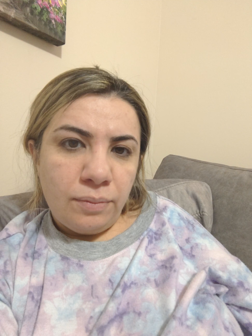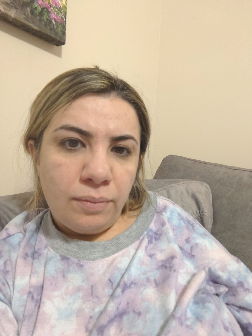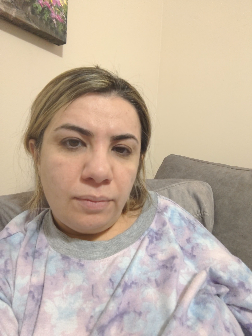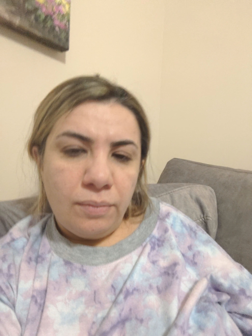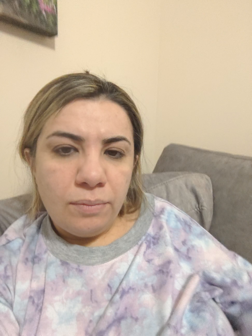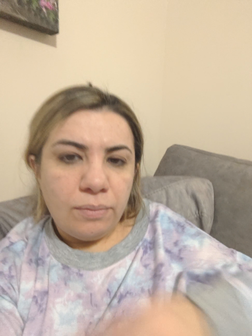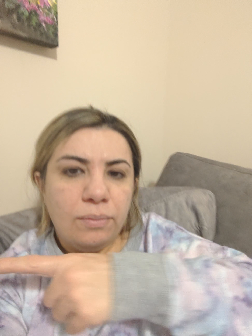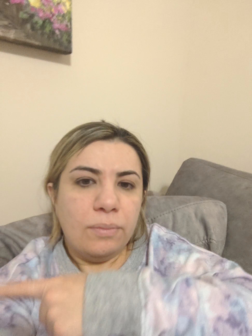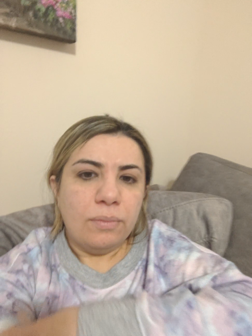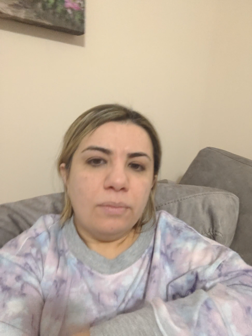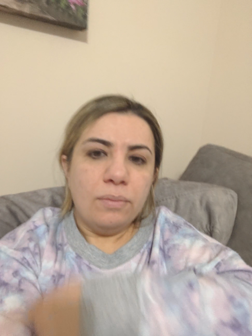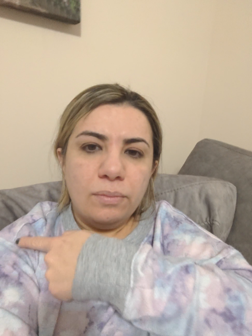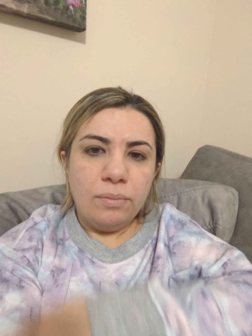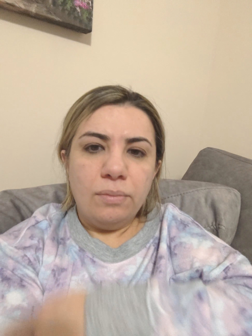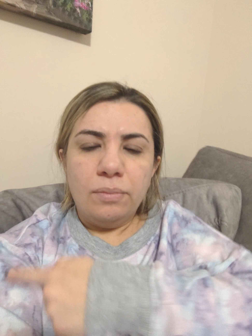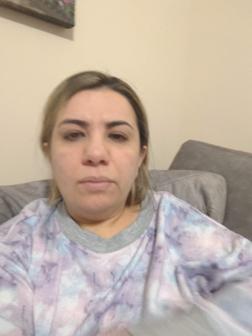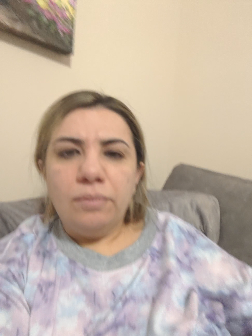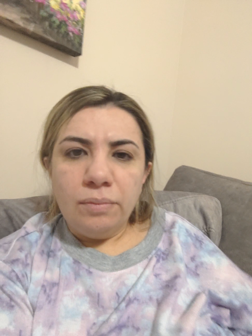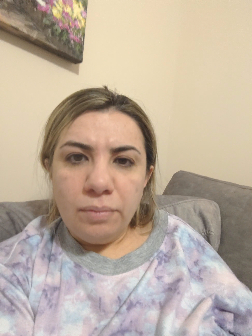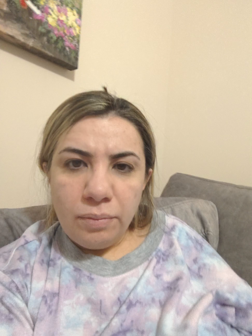arm